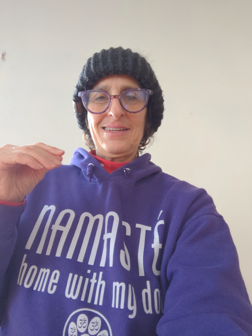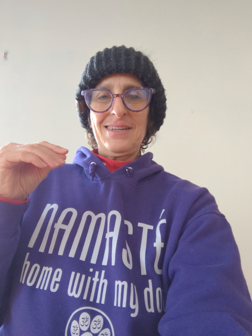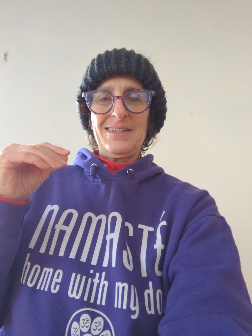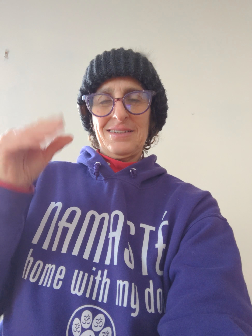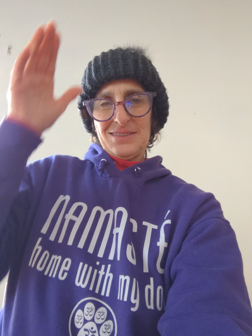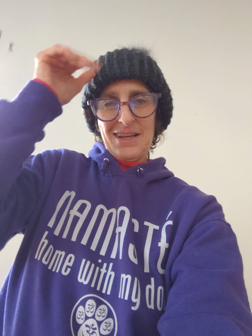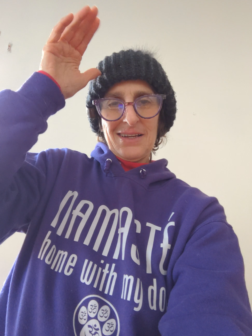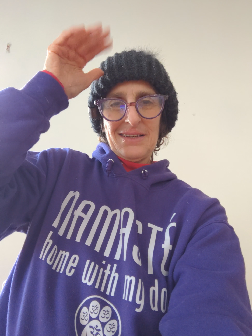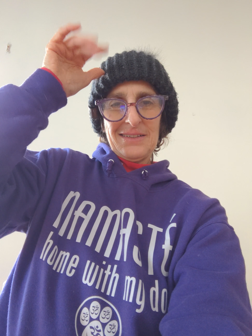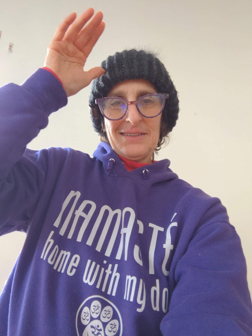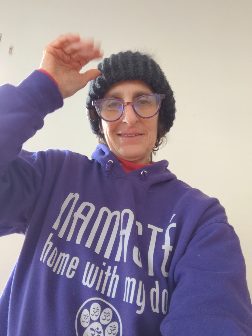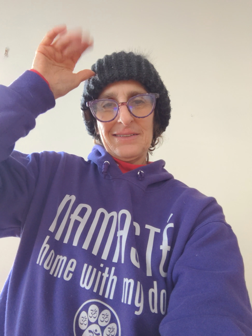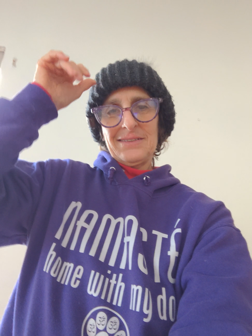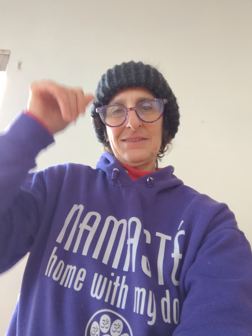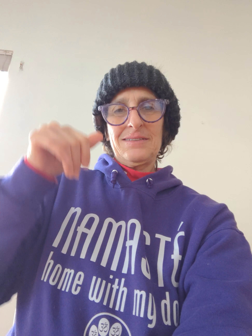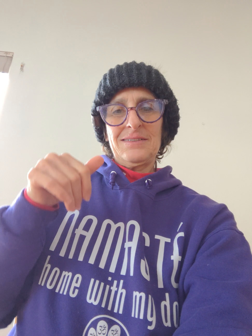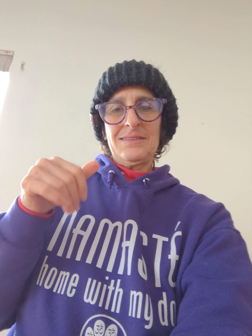donkey